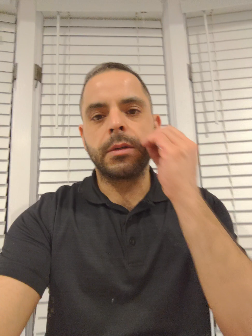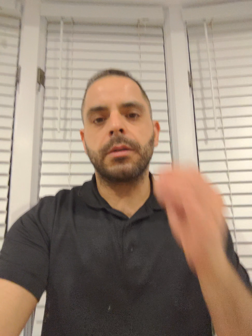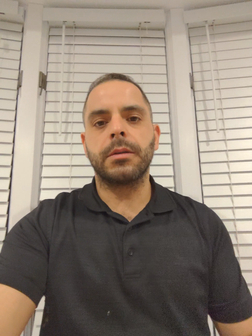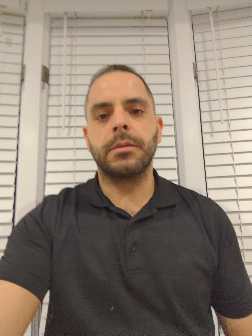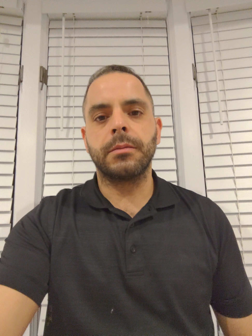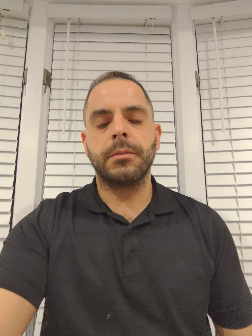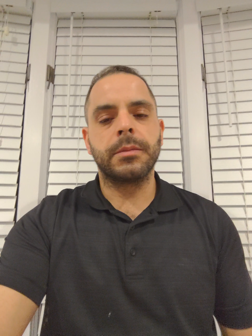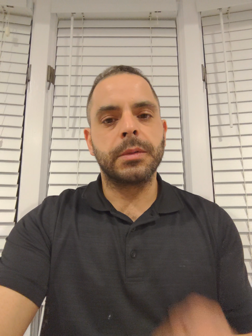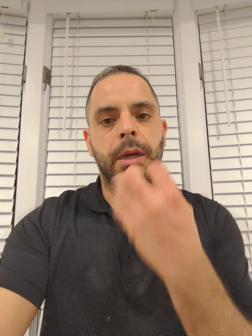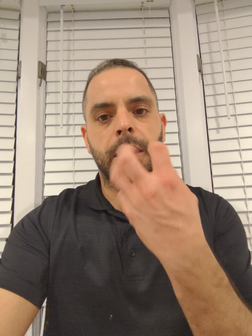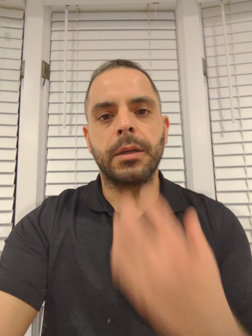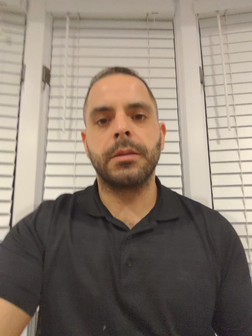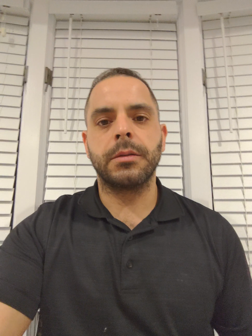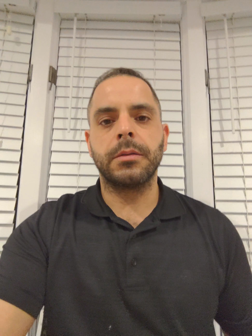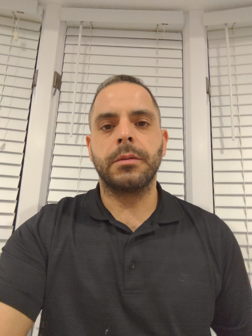snack